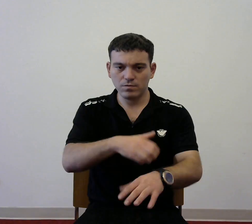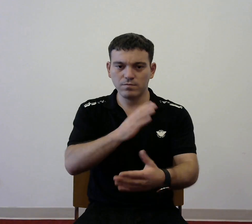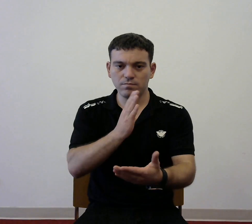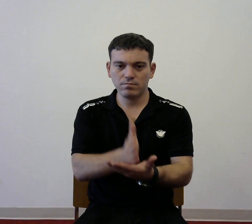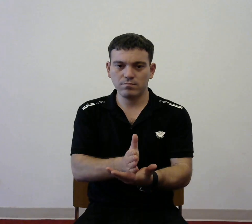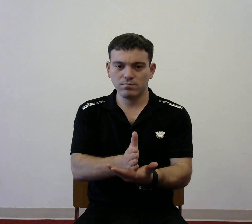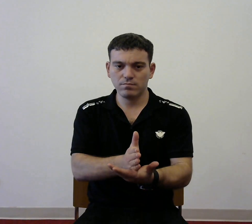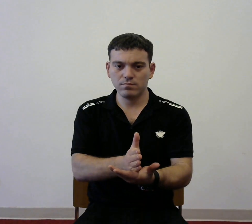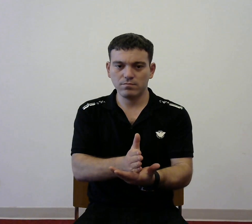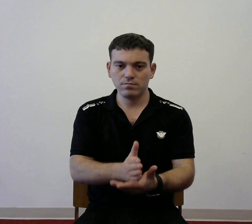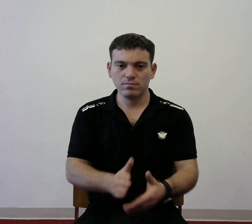var